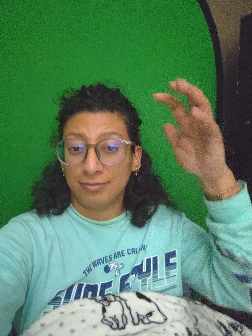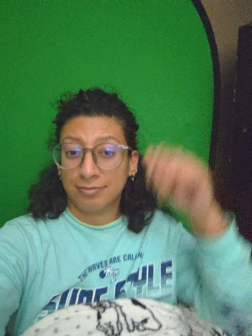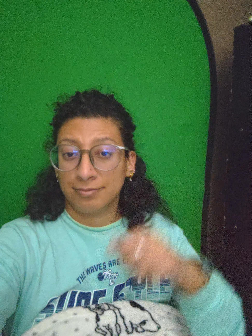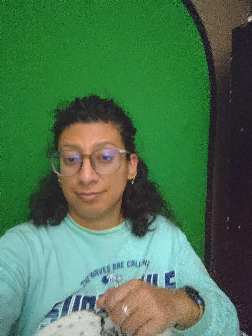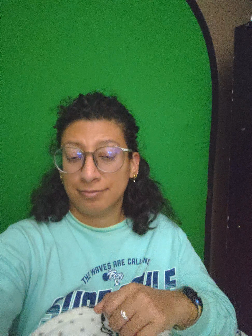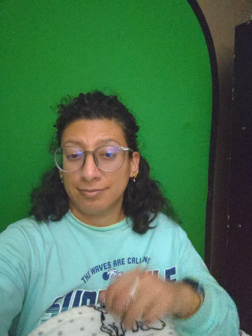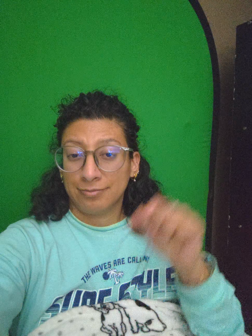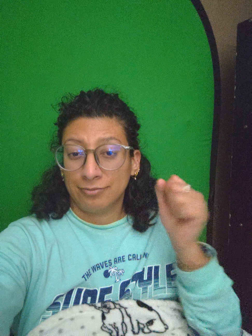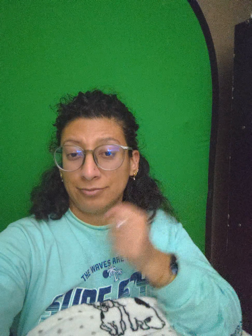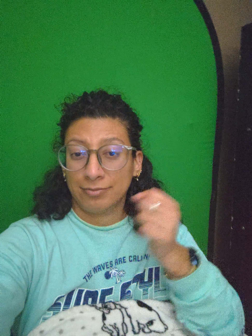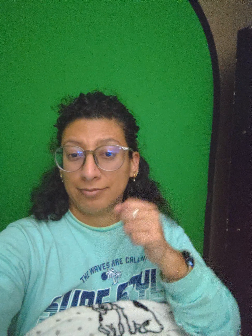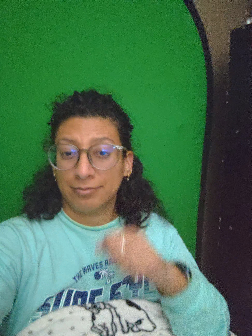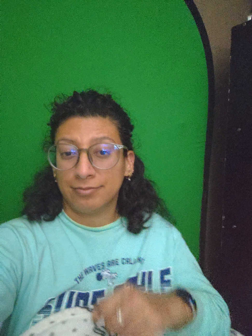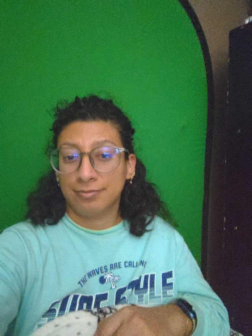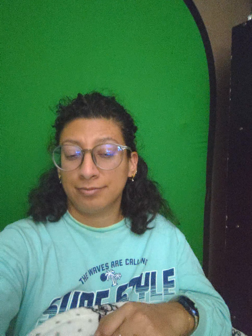refrigerator